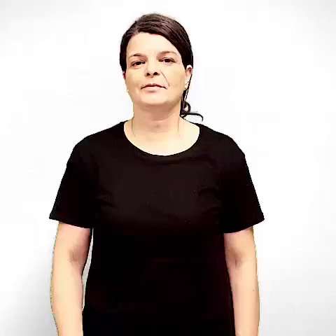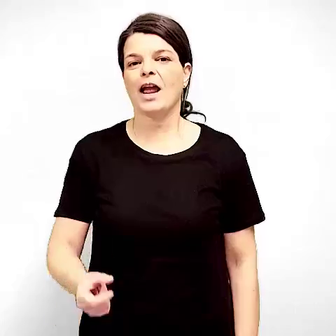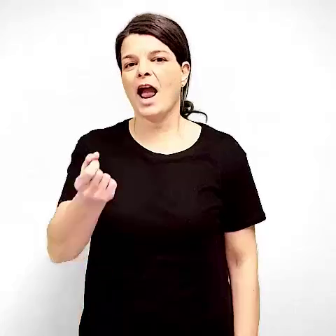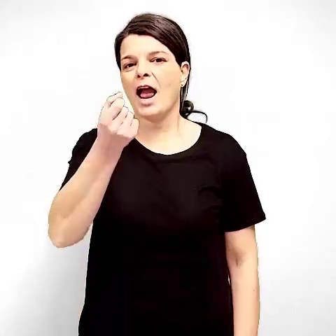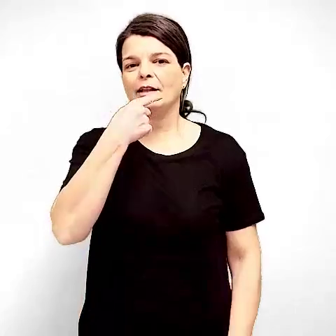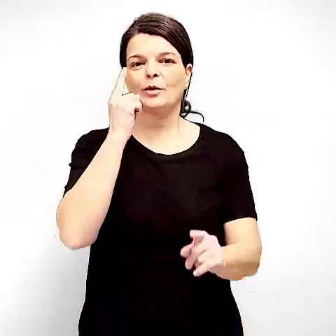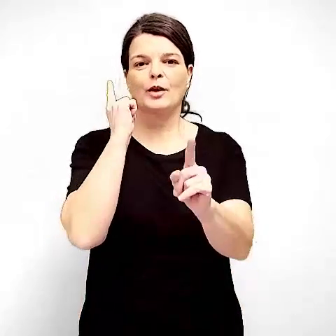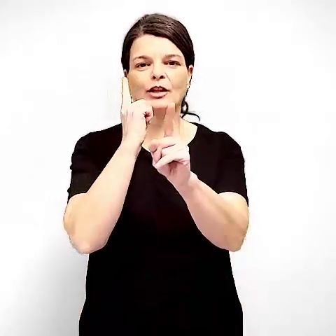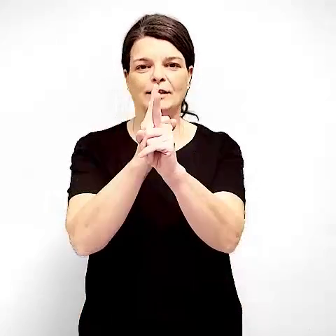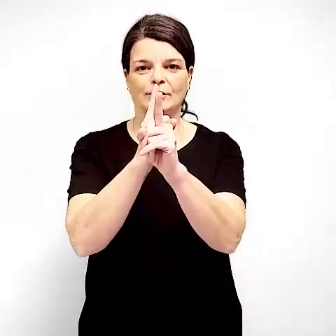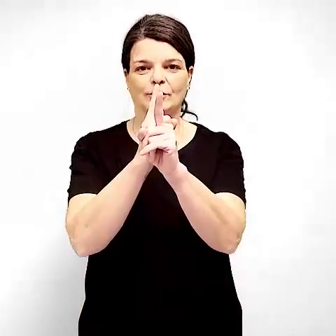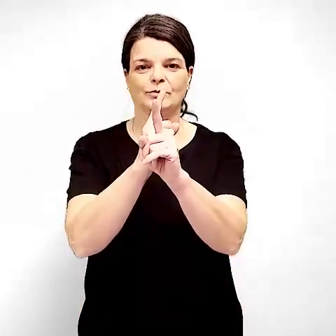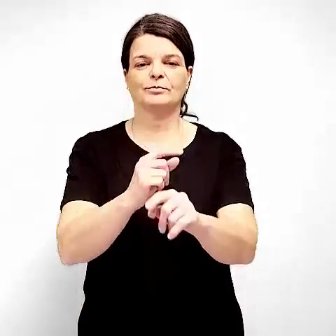droga contra